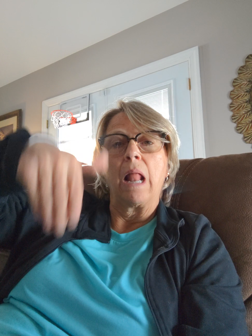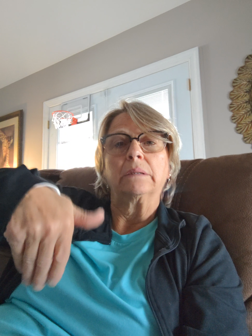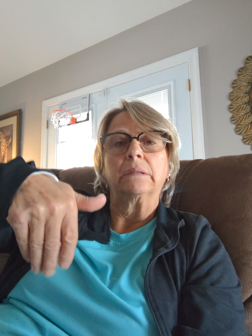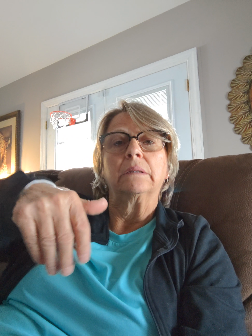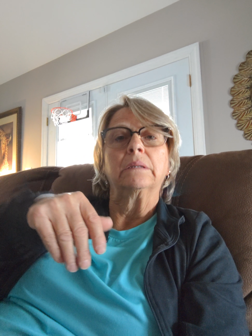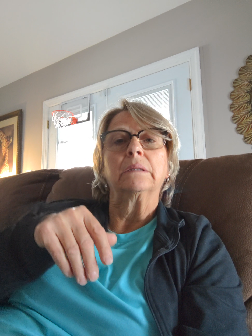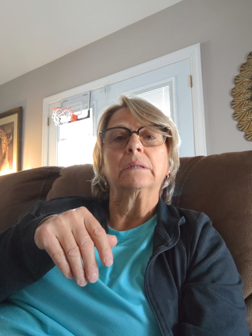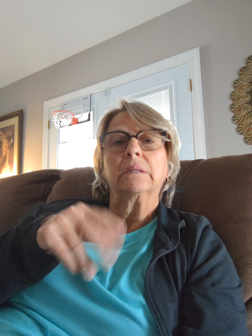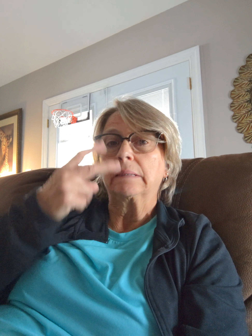night